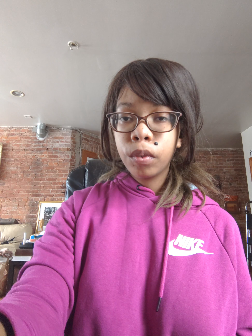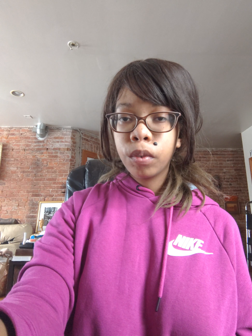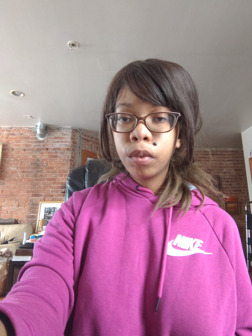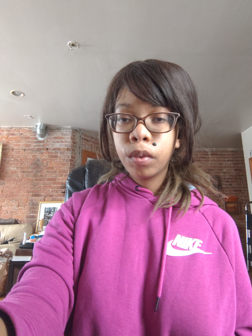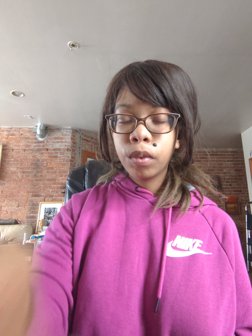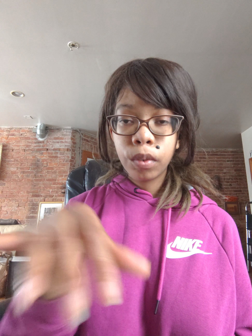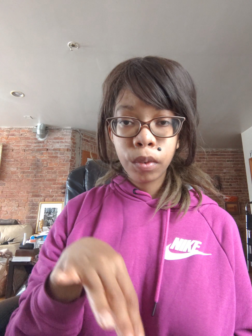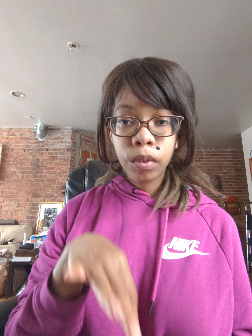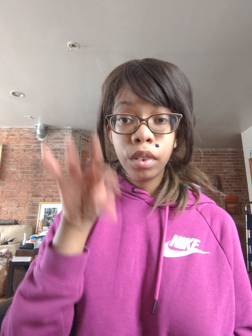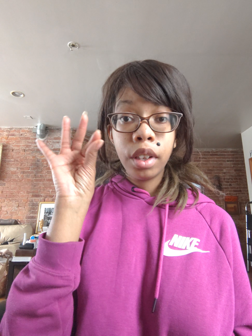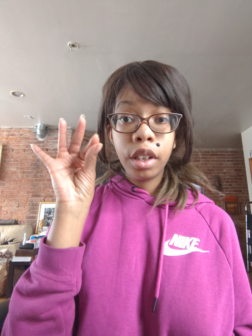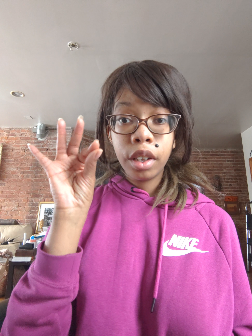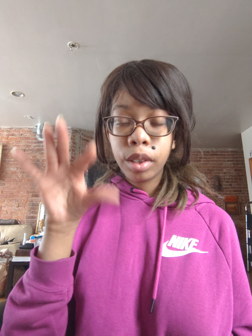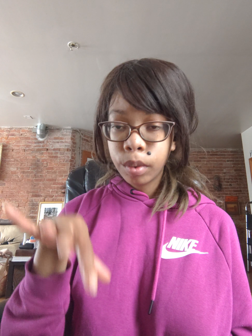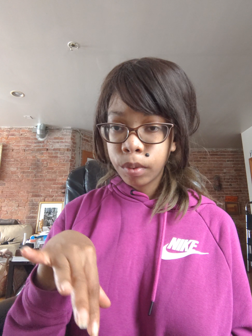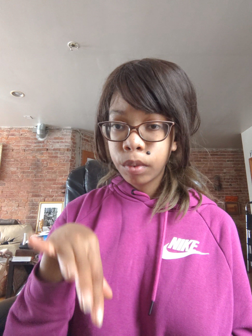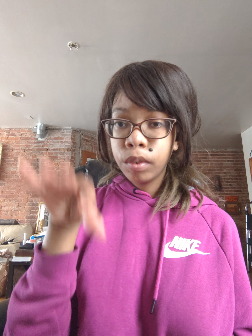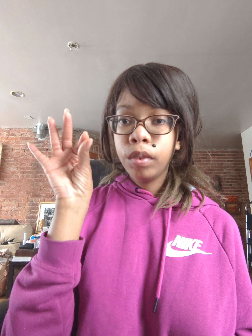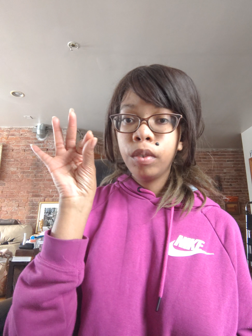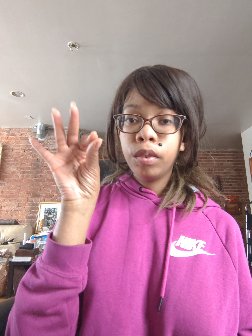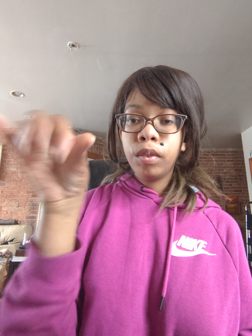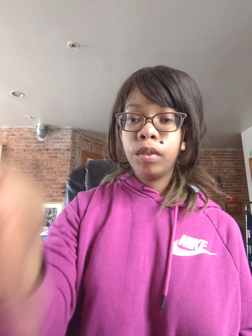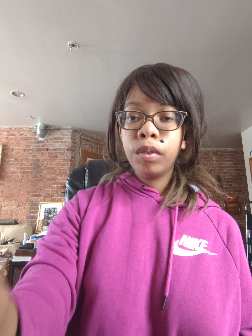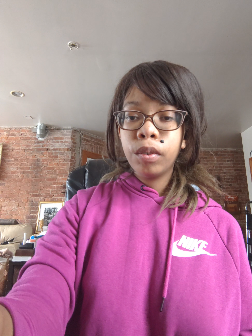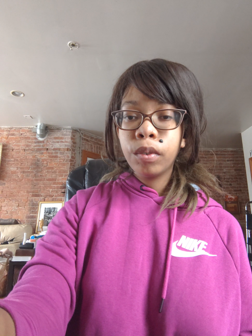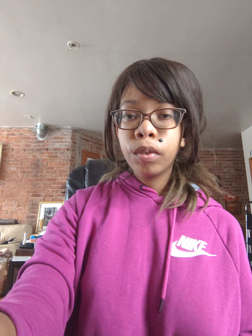find